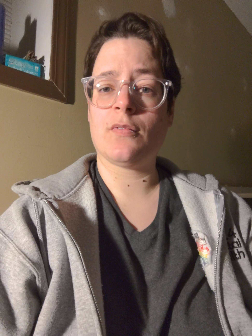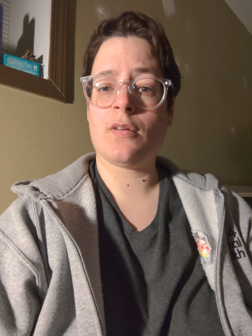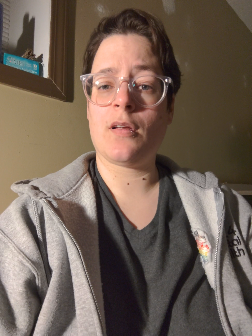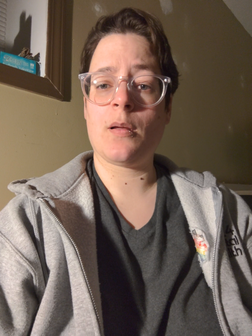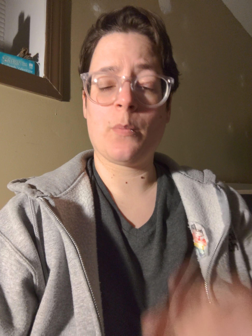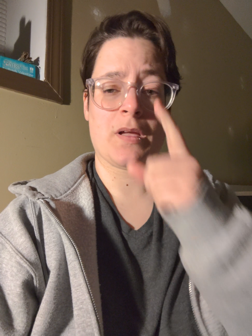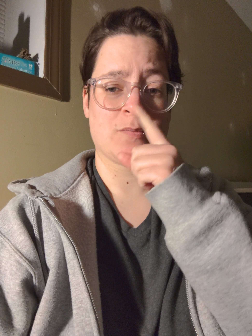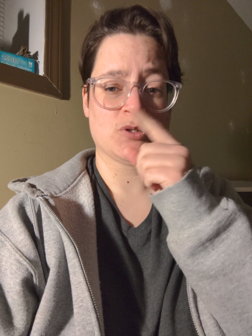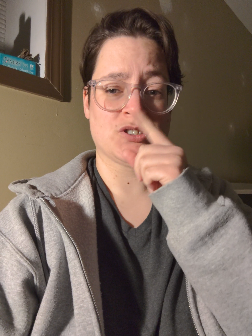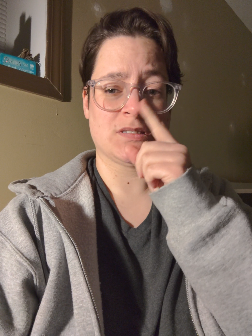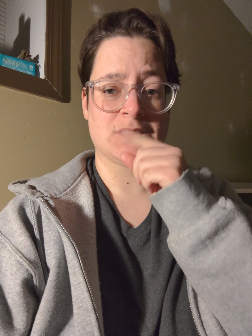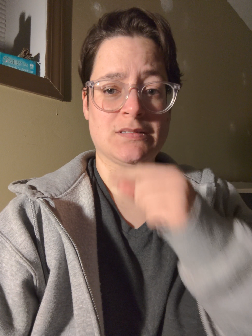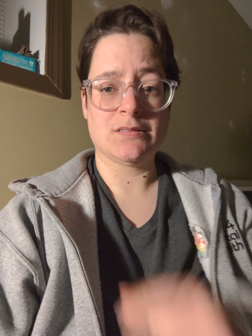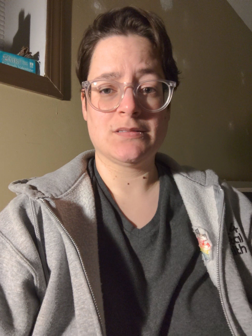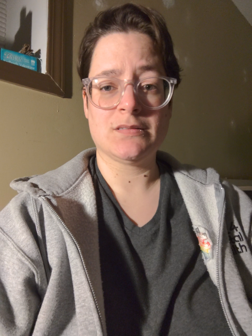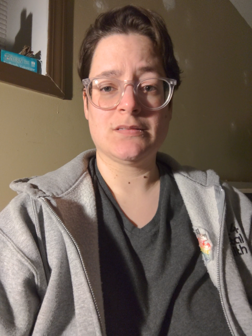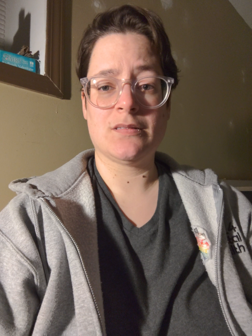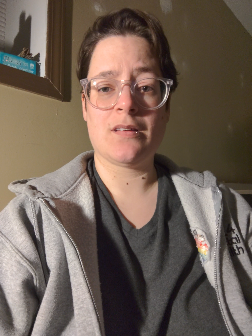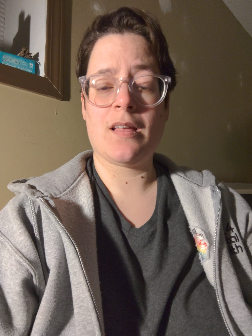mouse